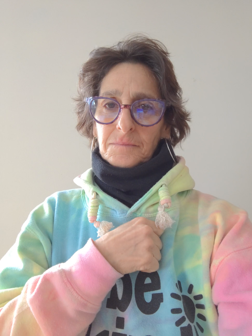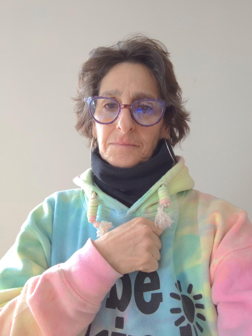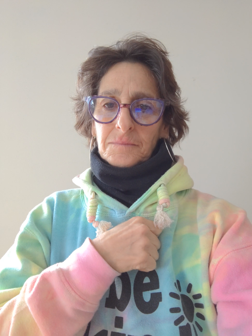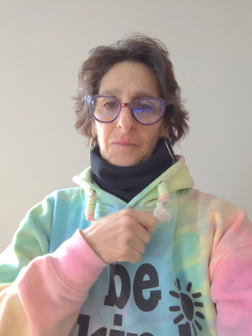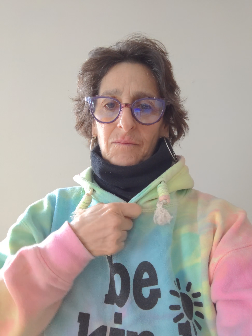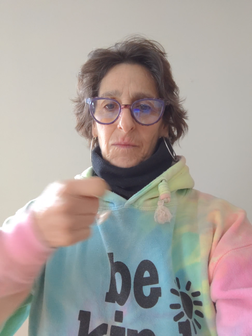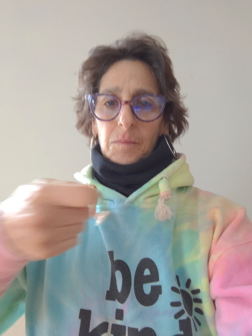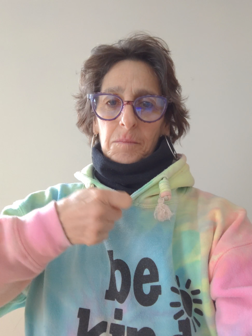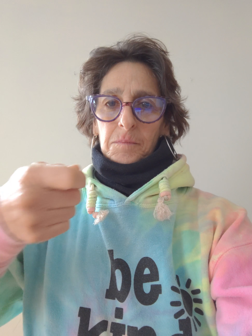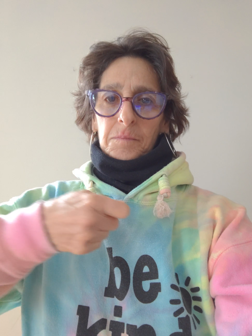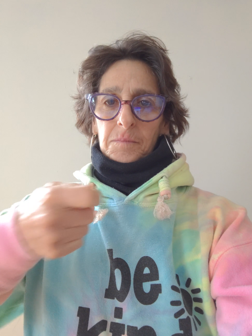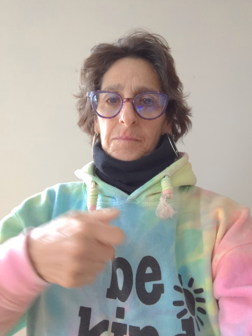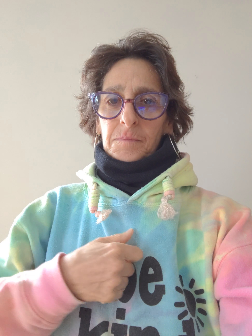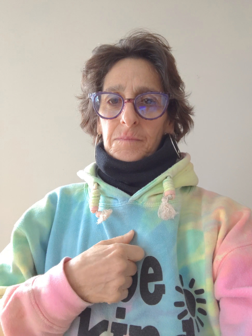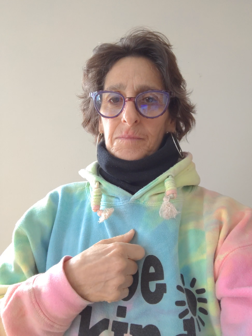vacuum